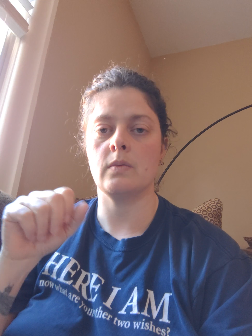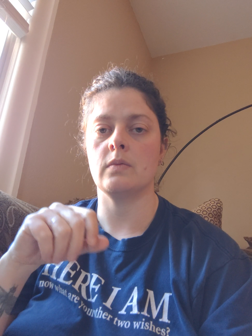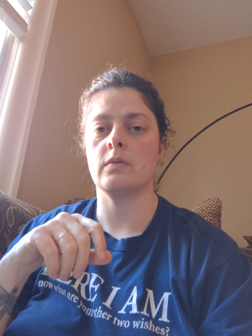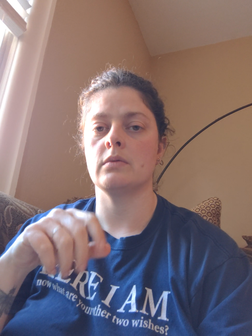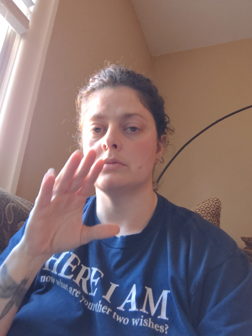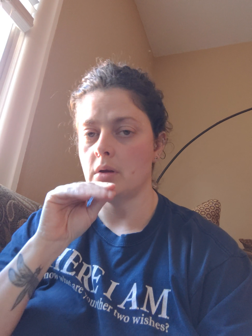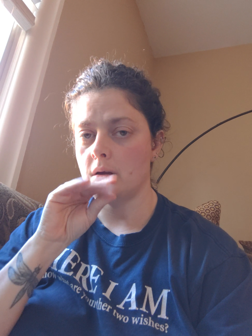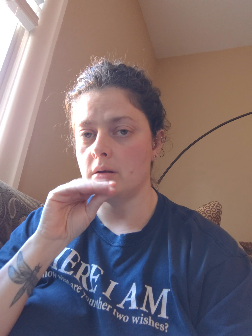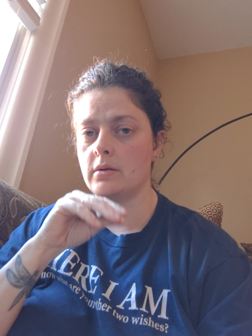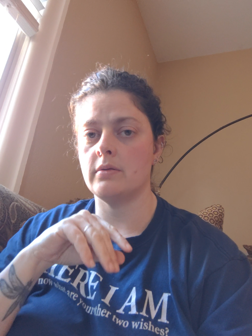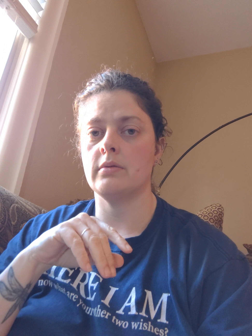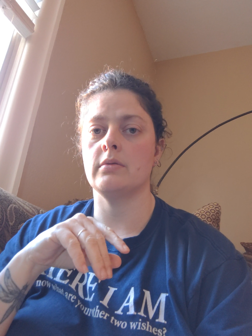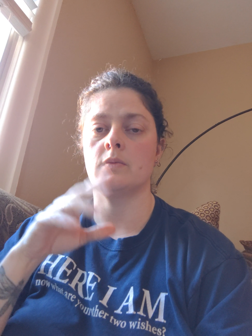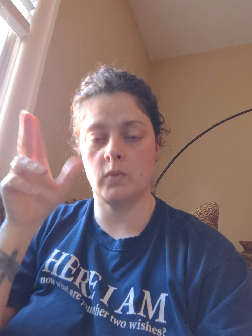duck